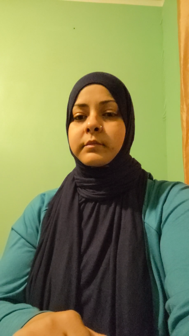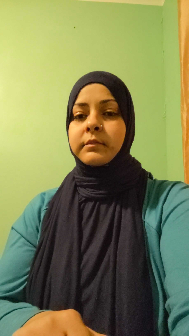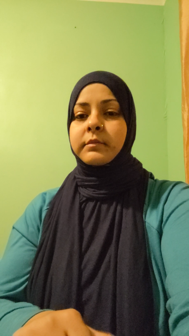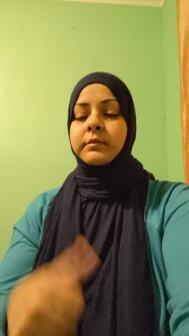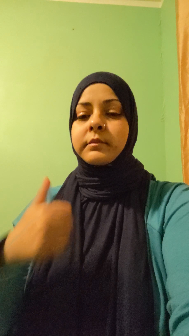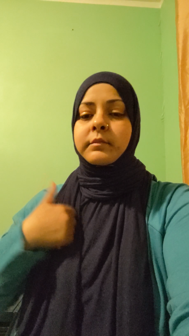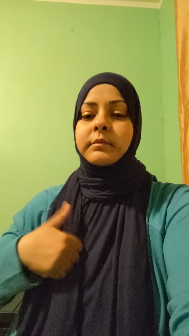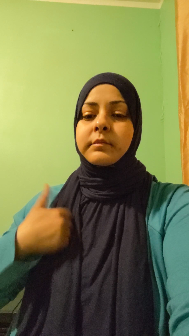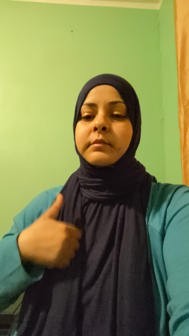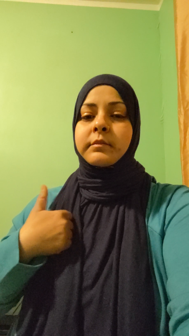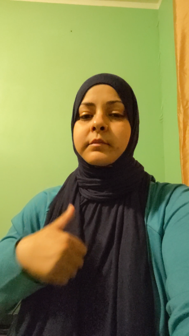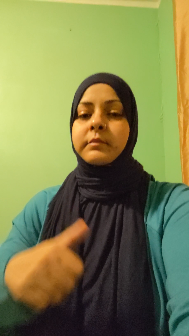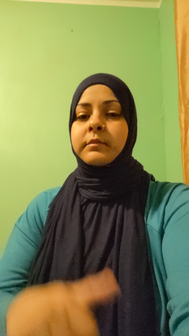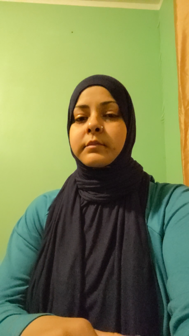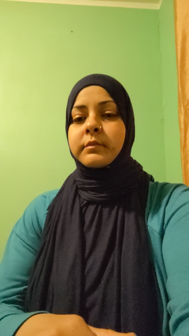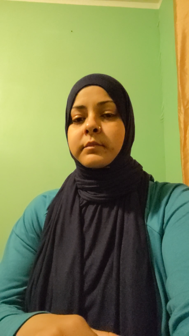bathtub